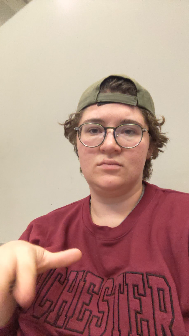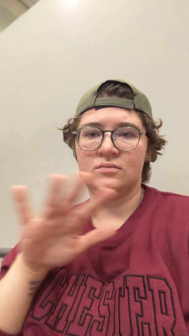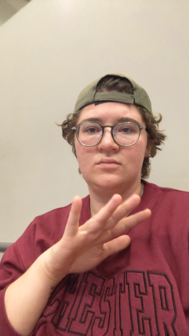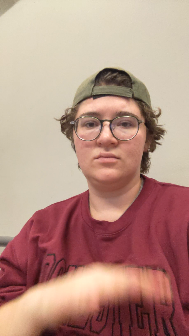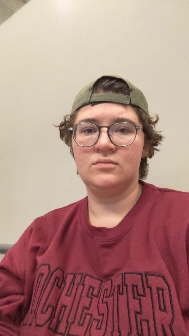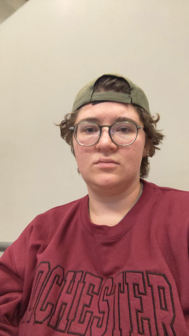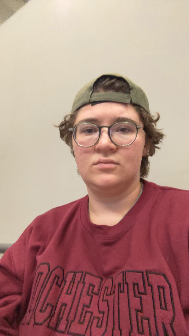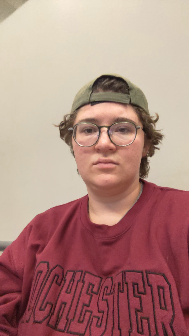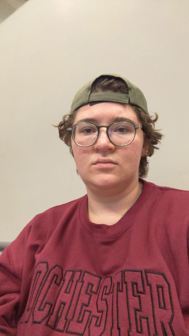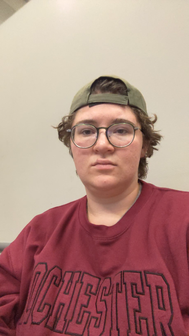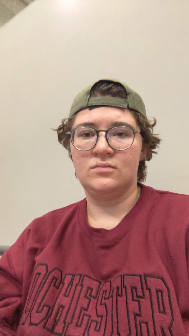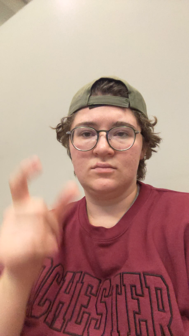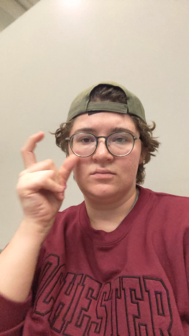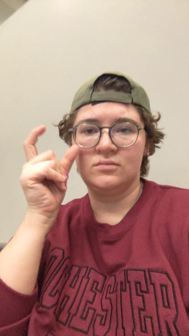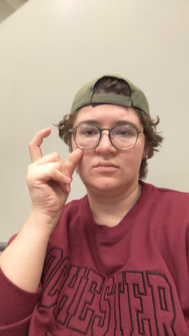glasses